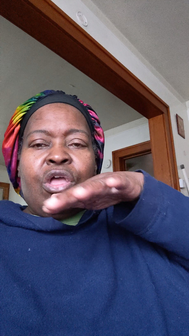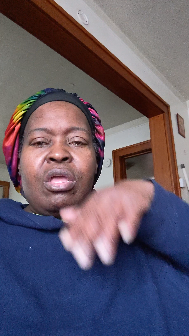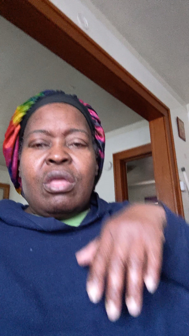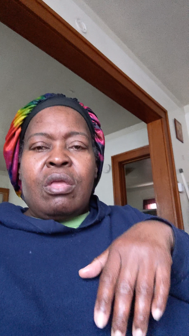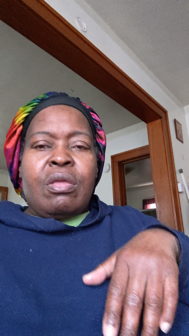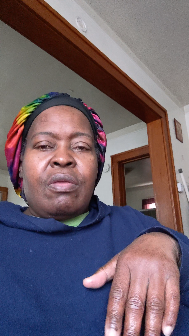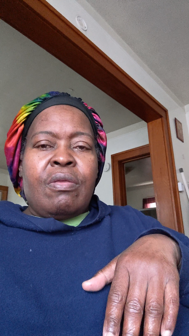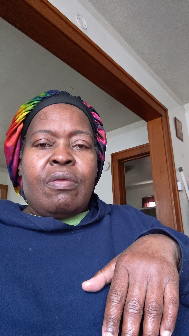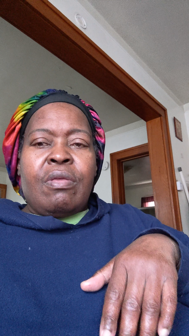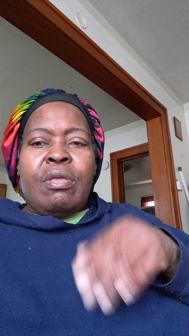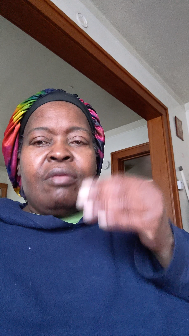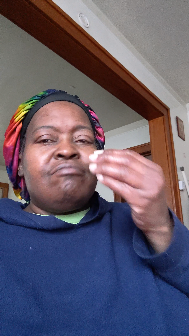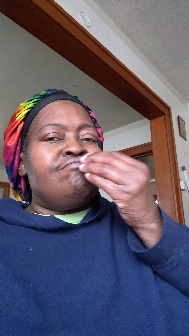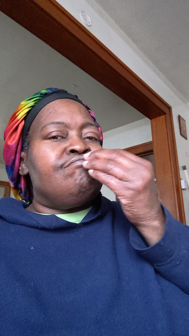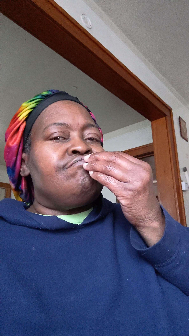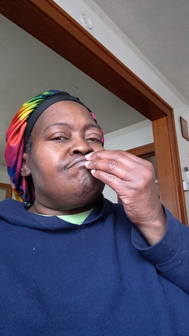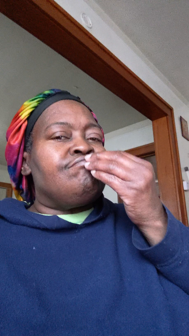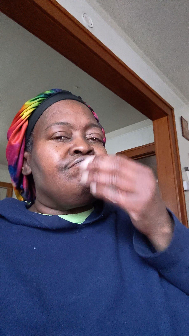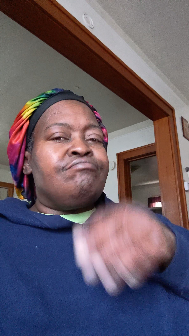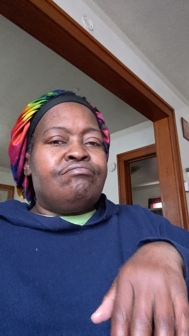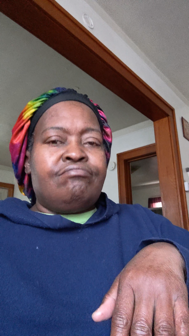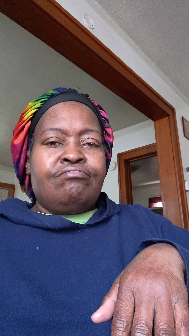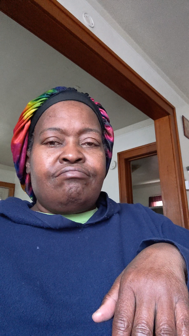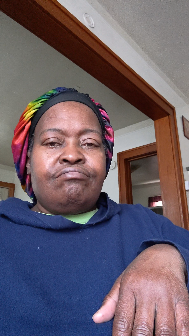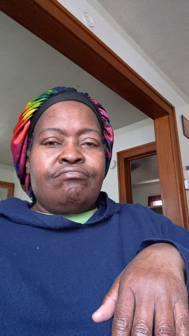eat